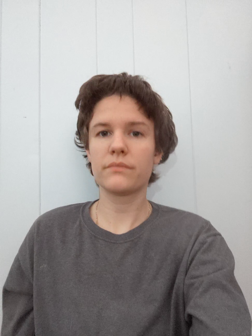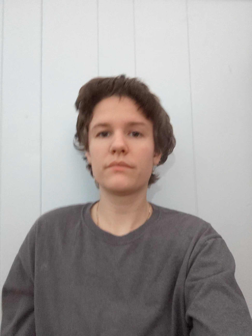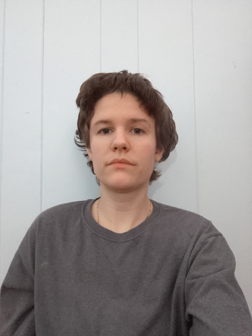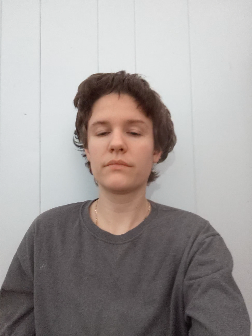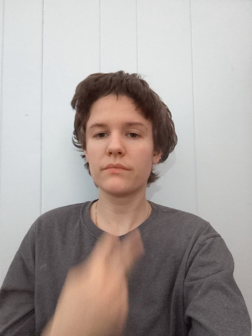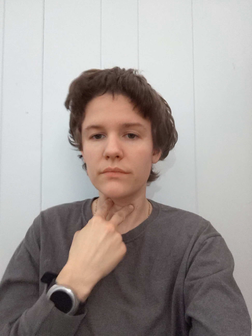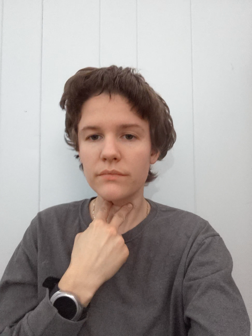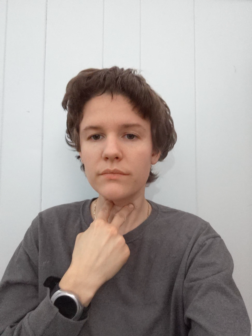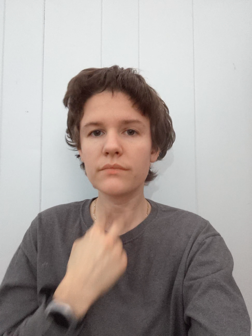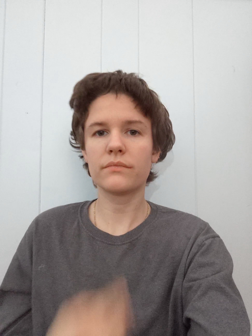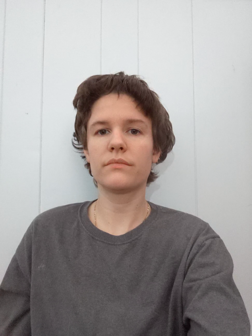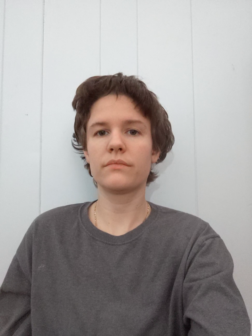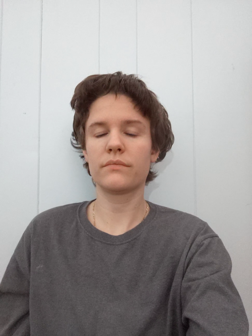stuck